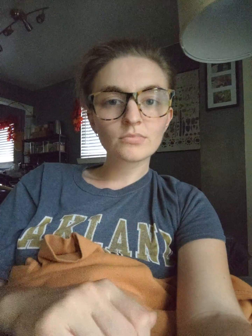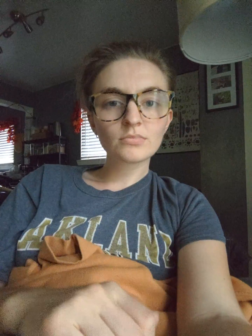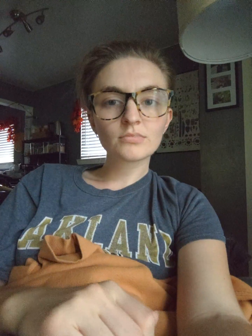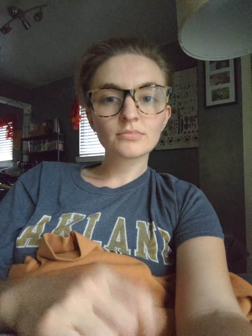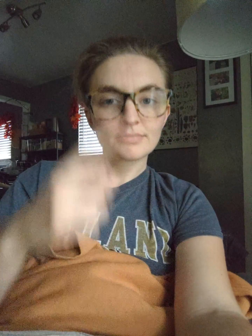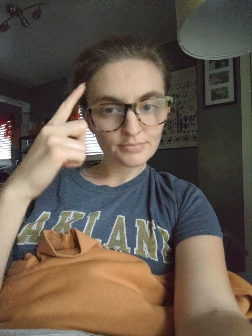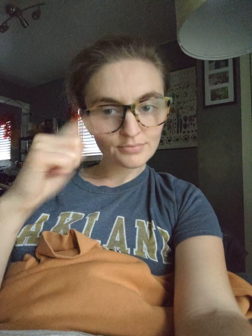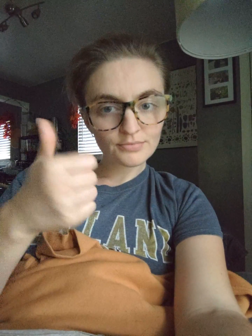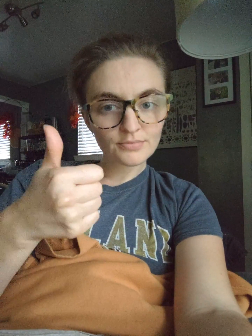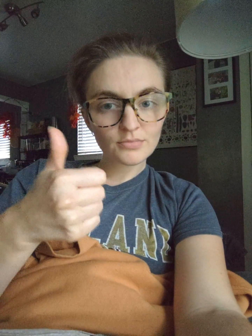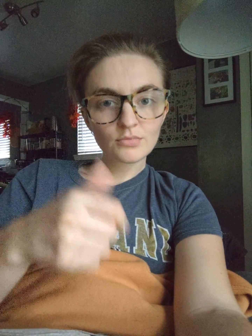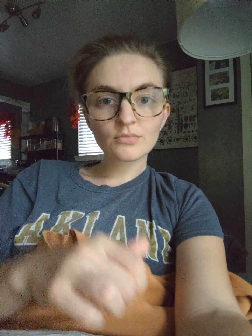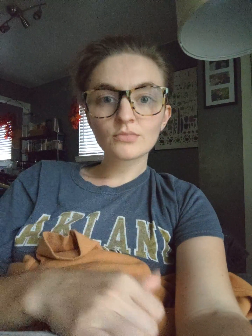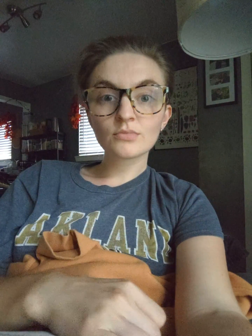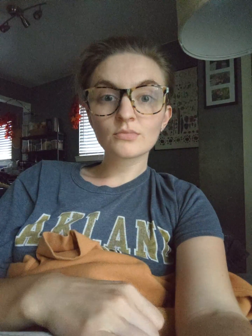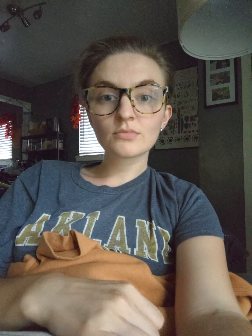dime